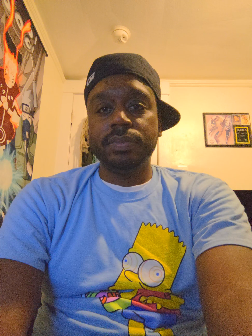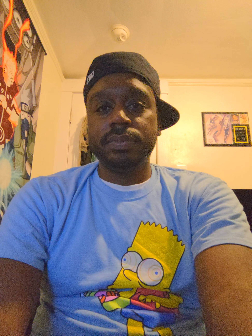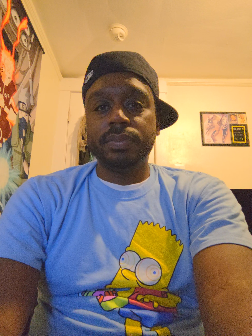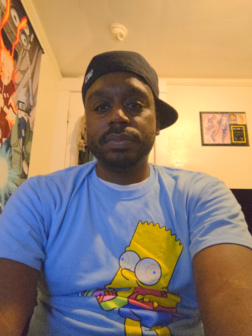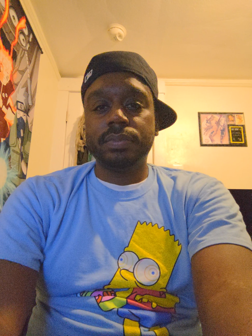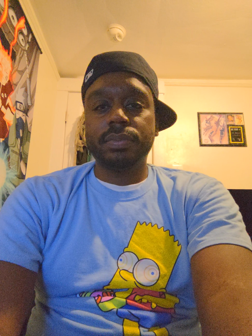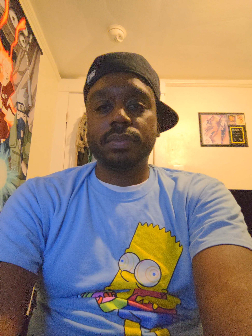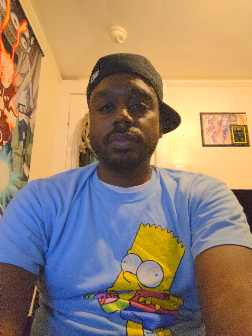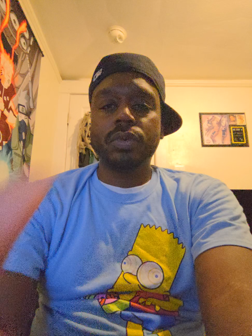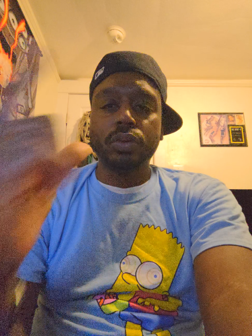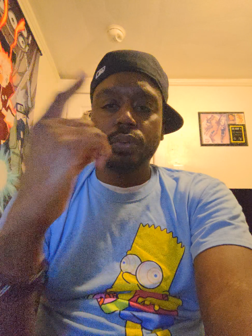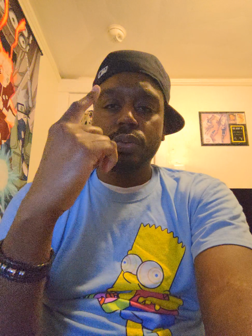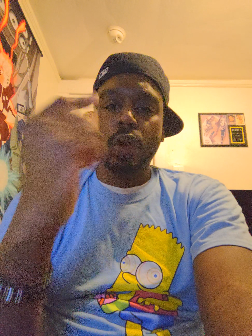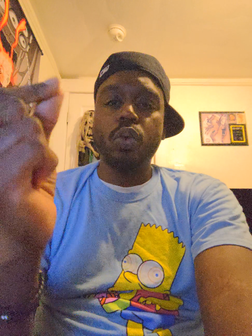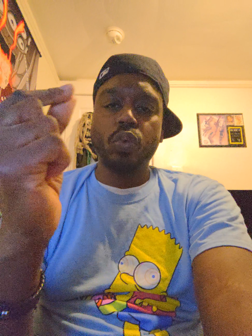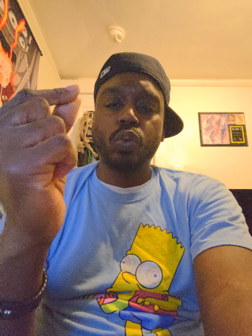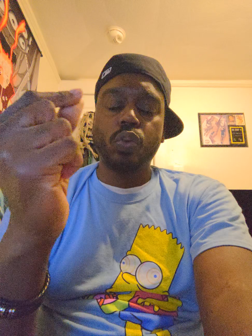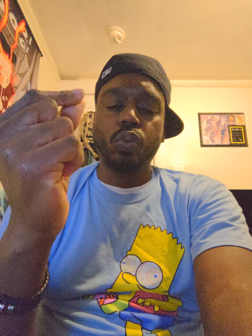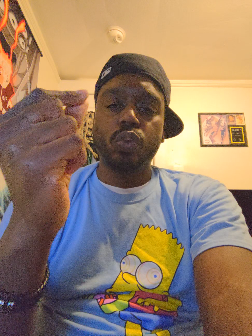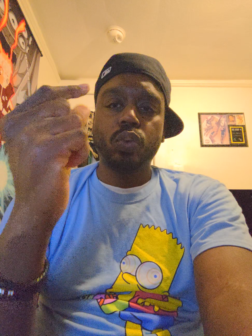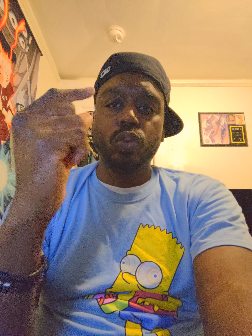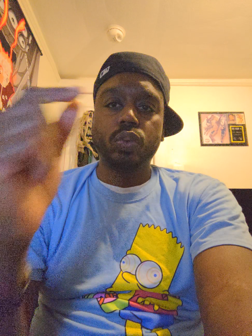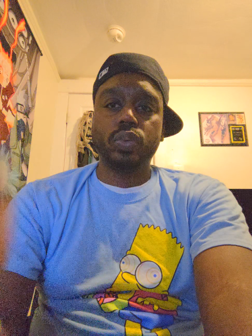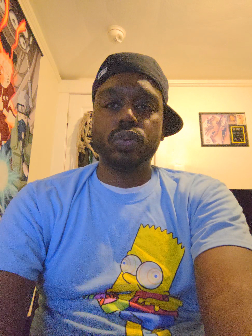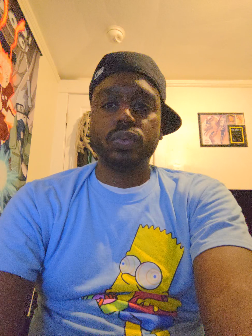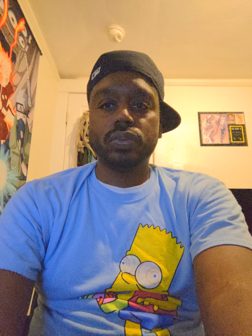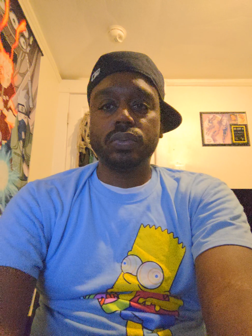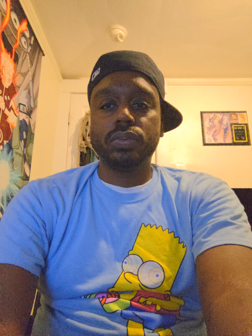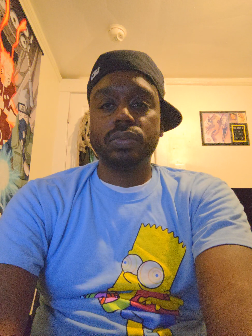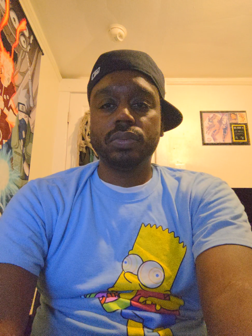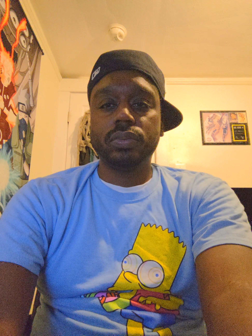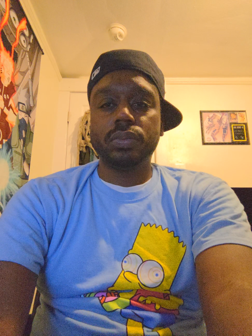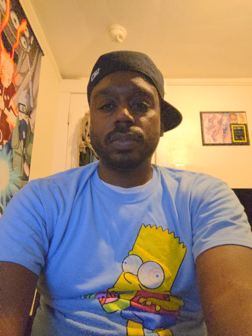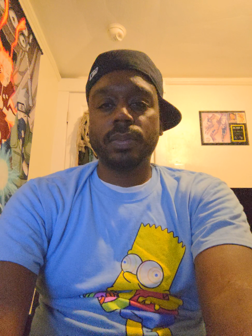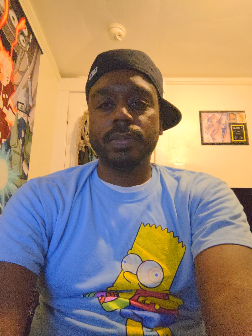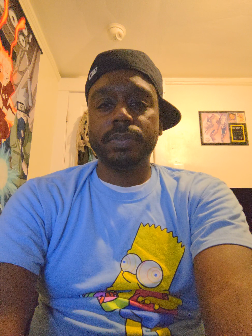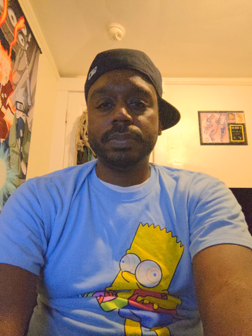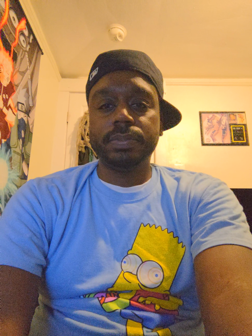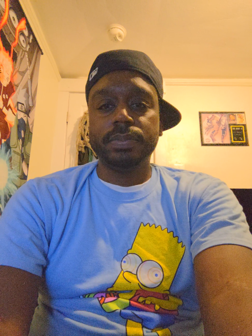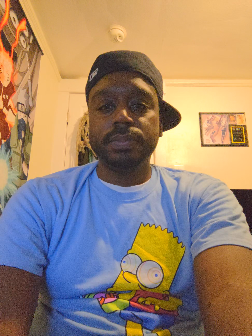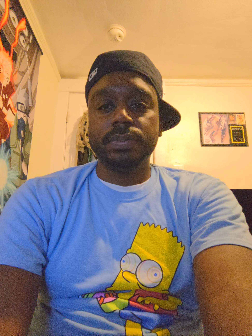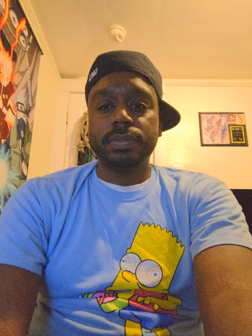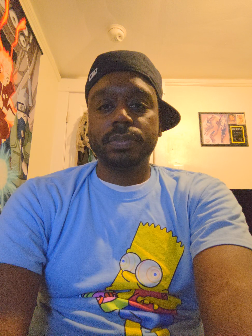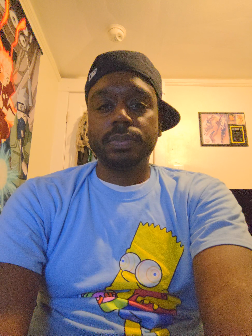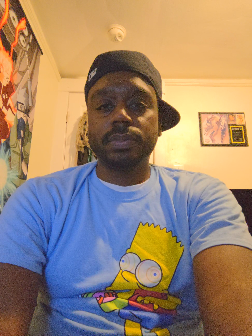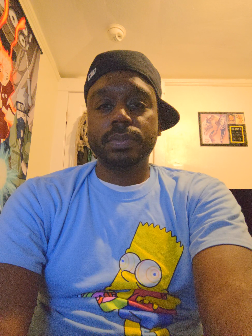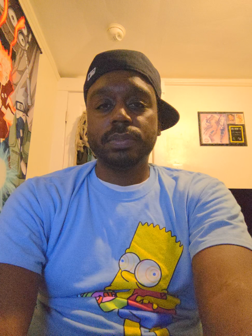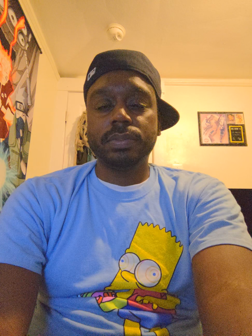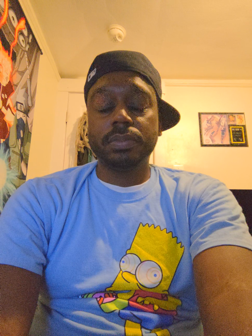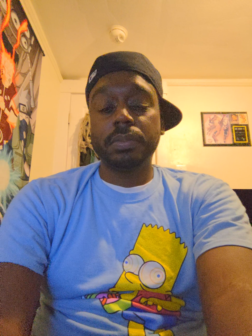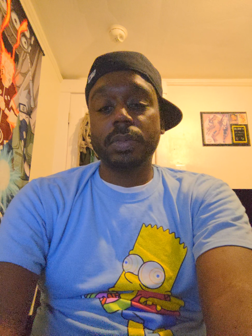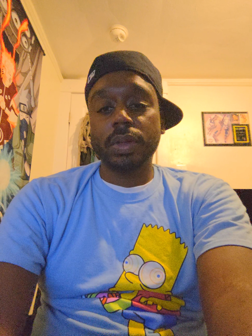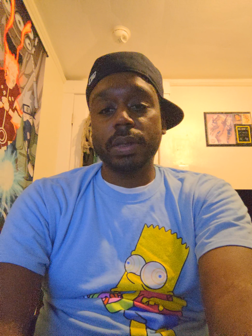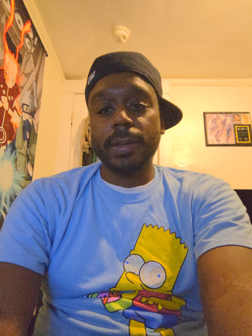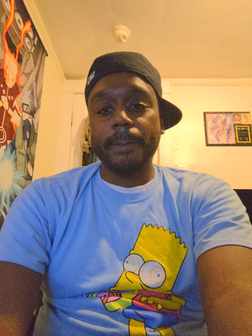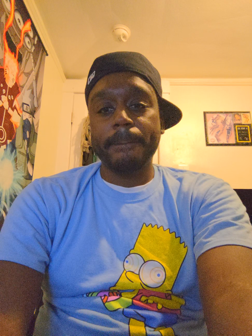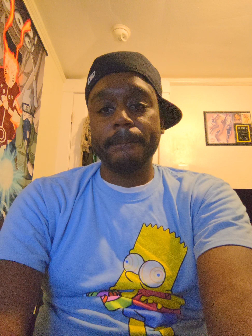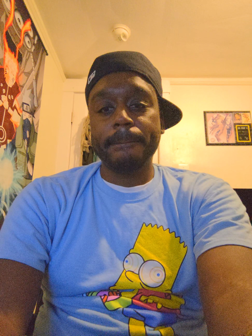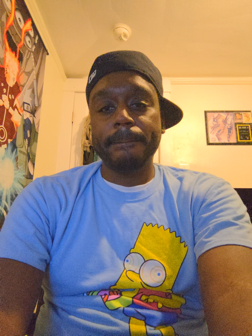go